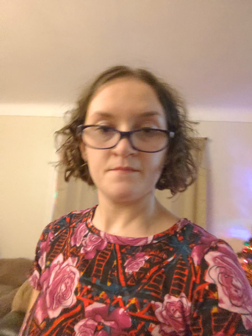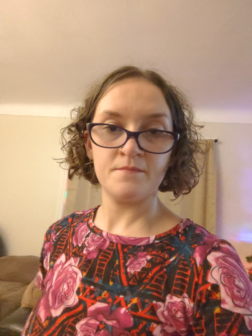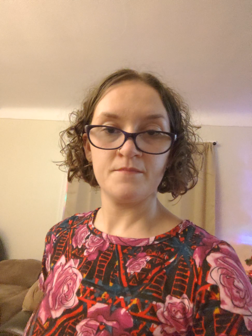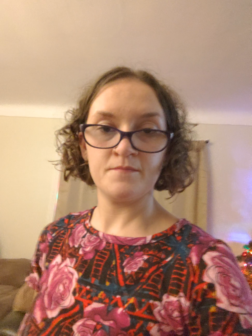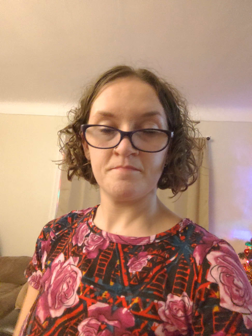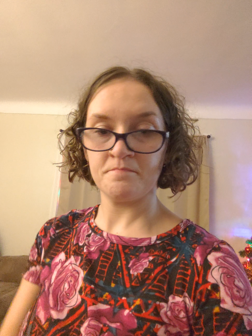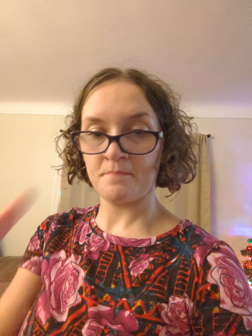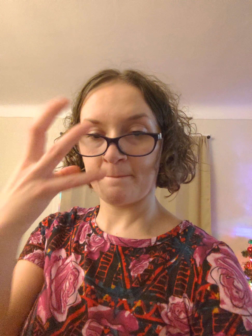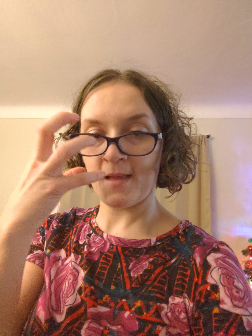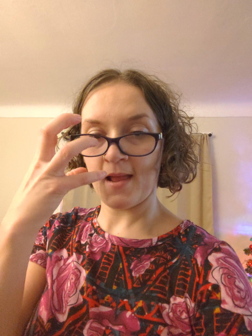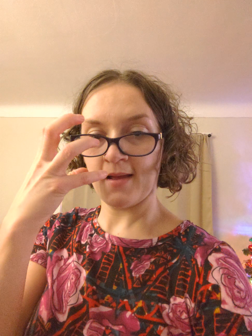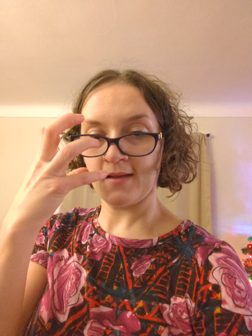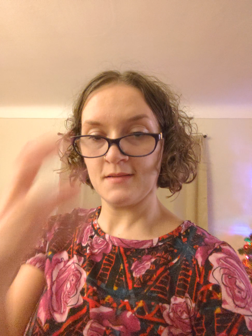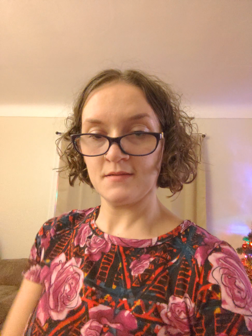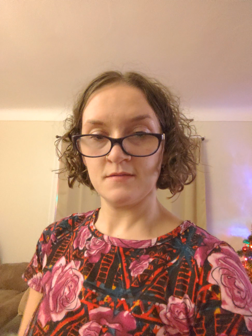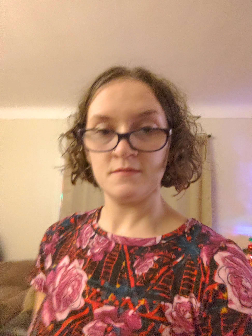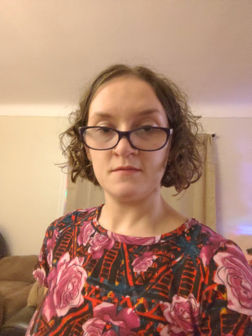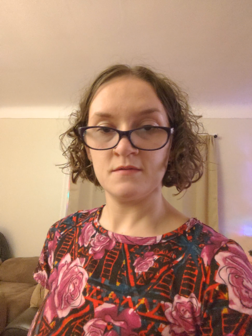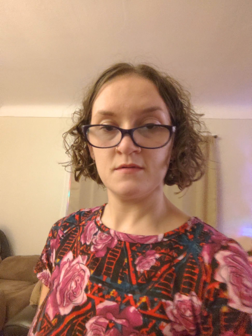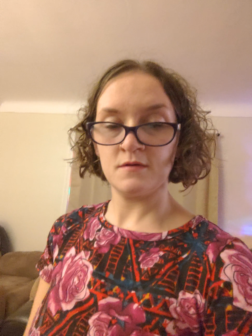mad